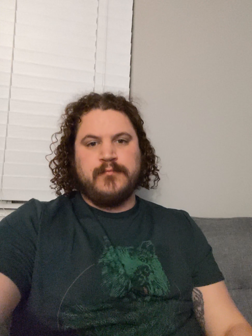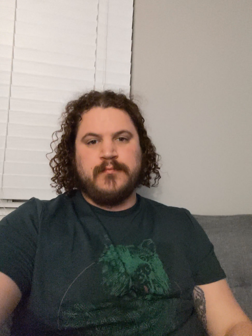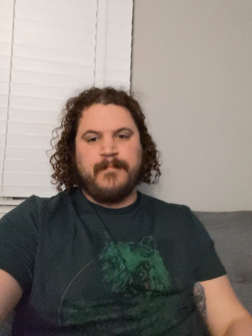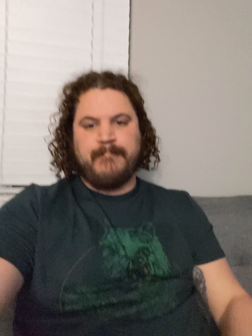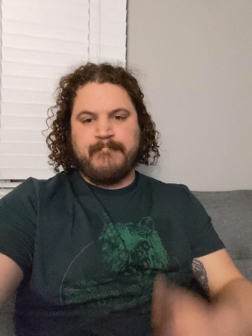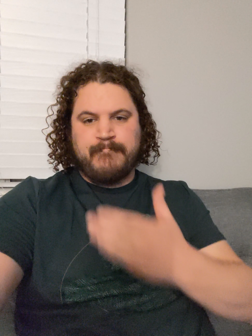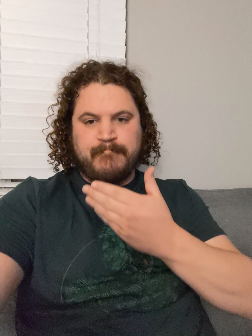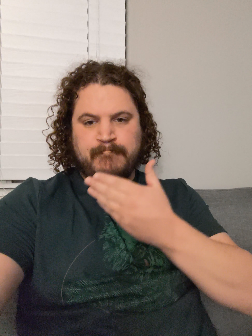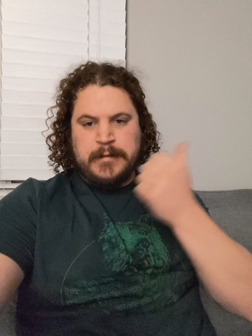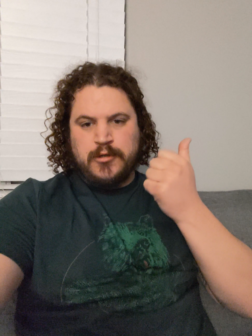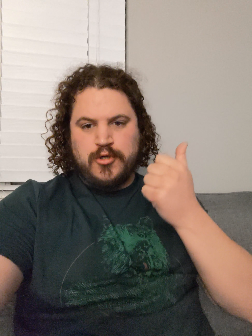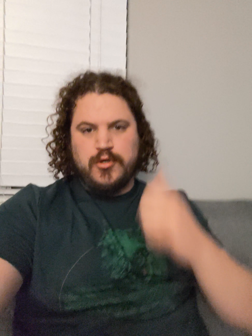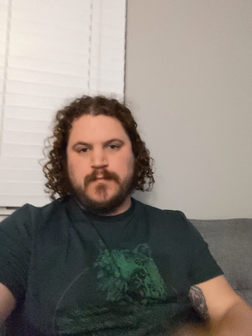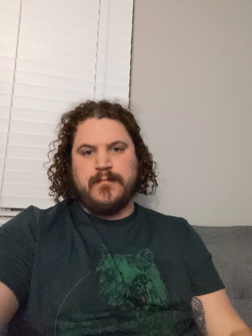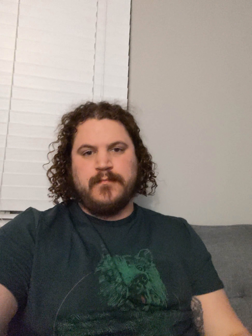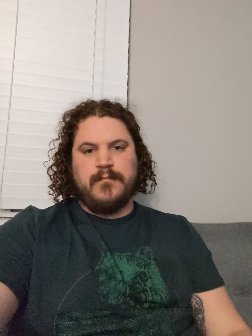better